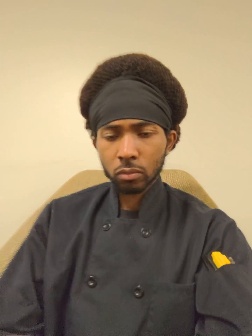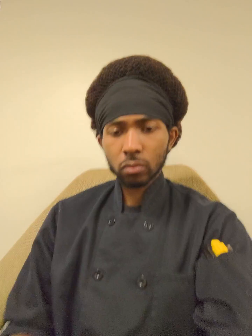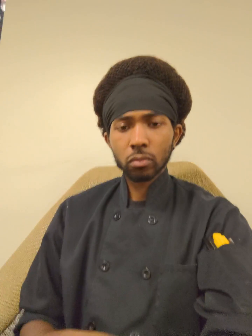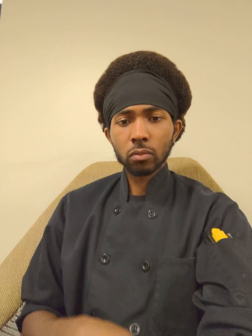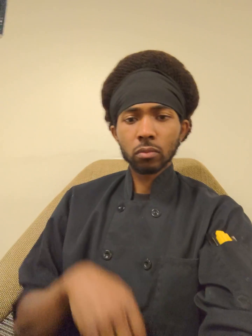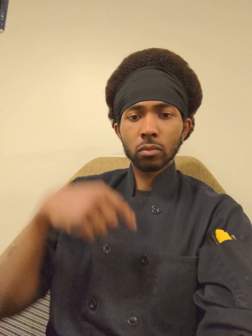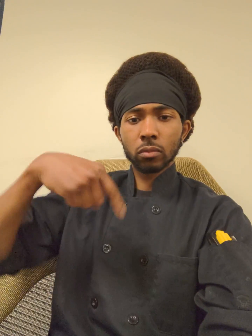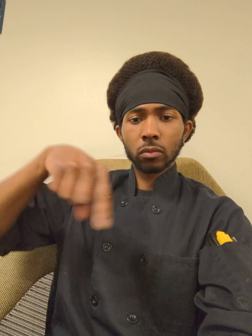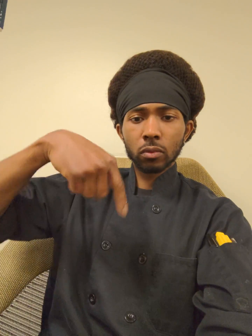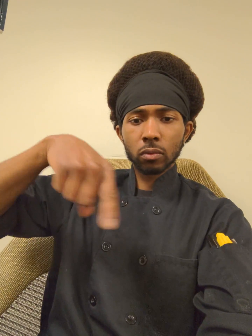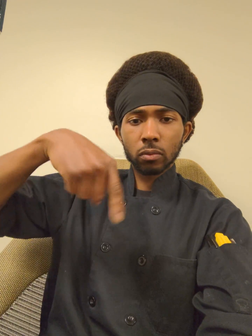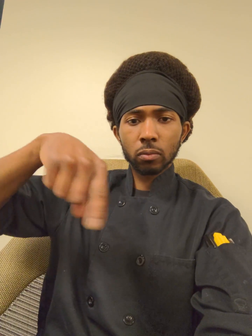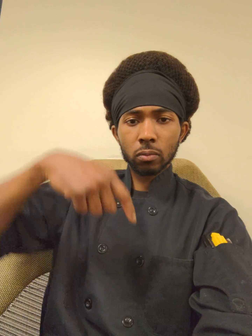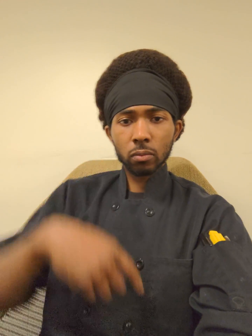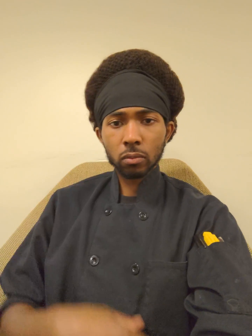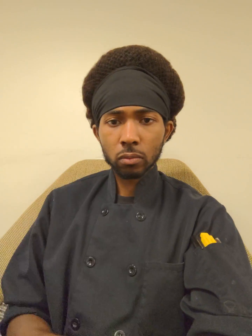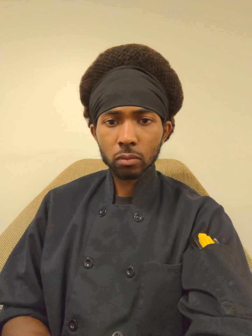flip-flop